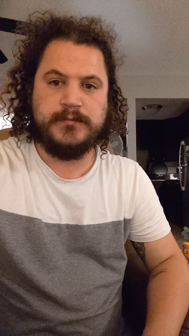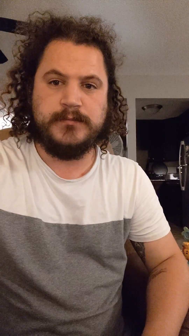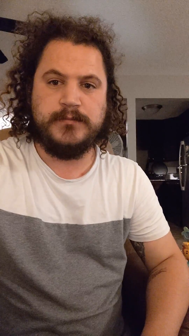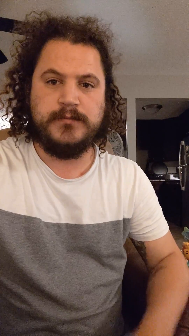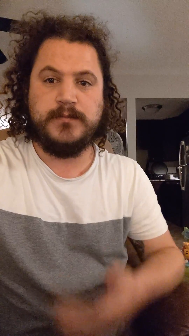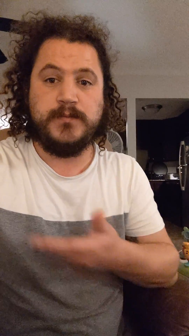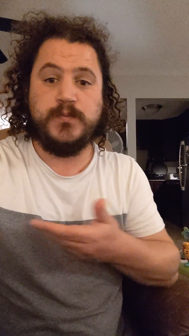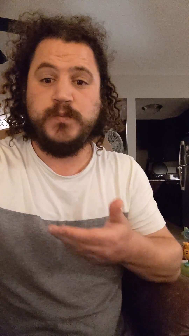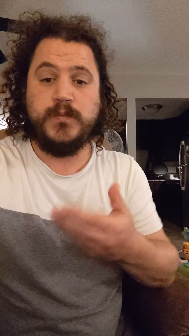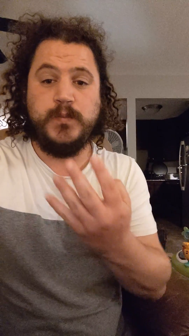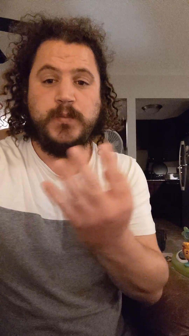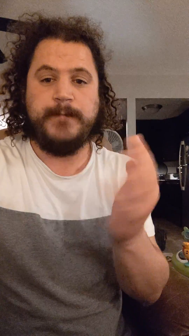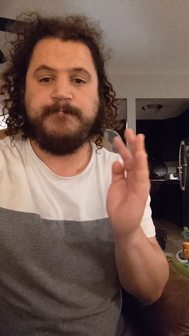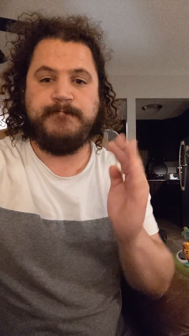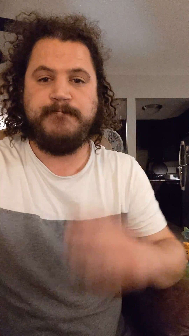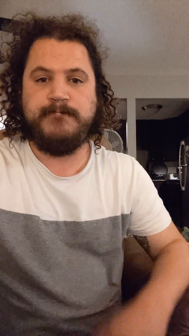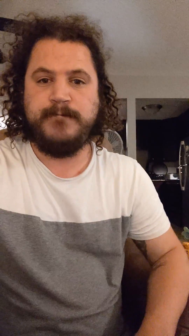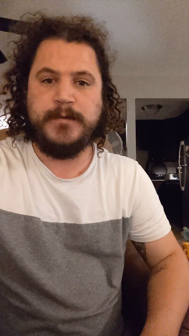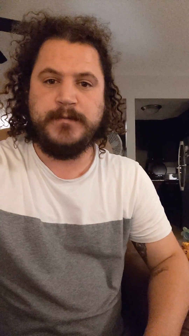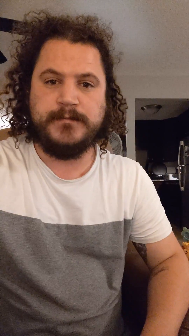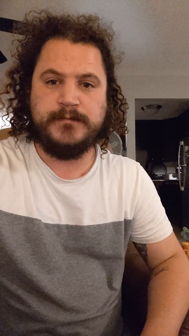crib